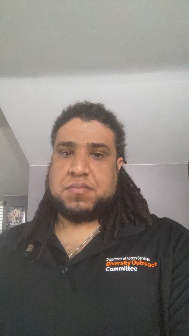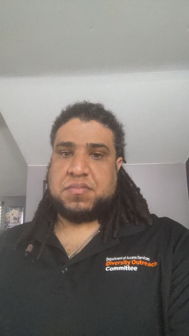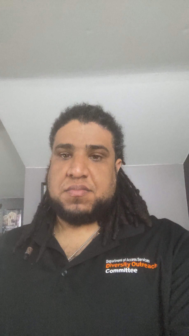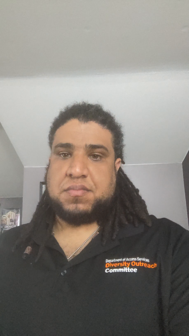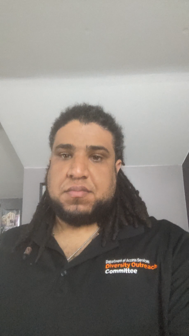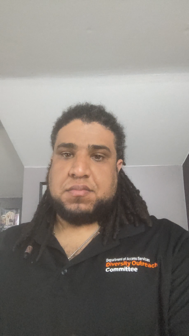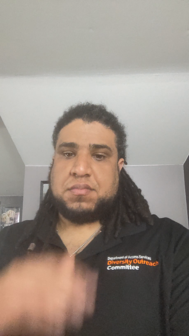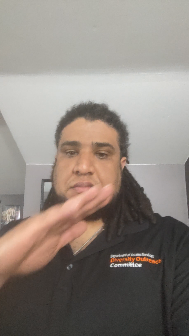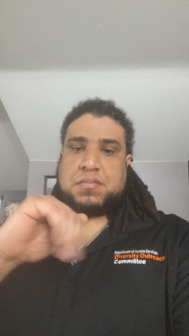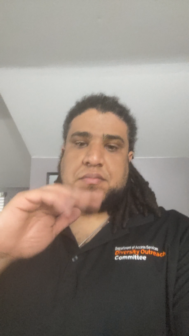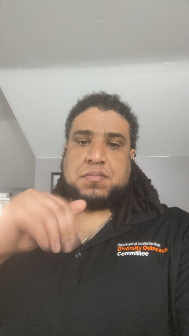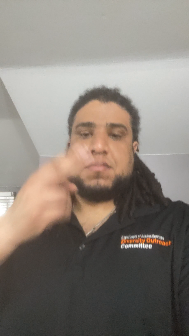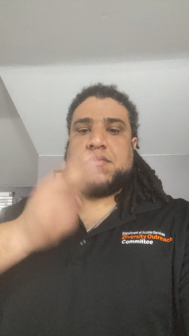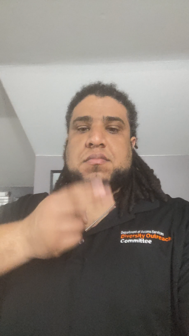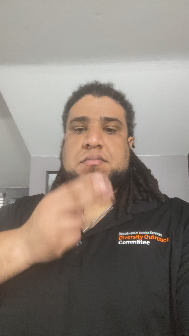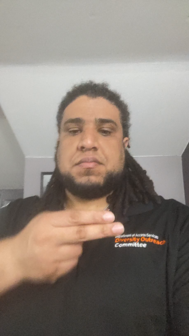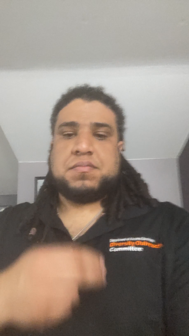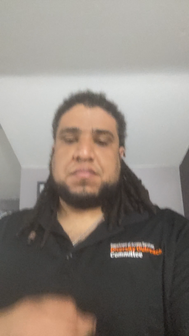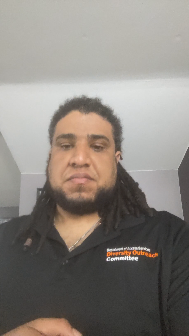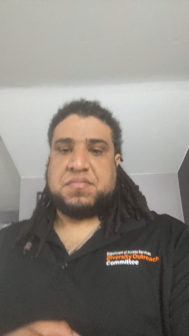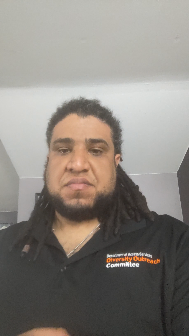pet's name